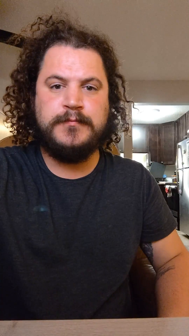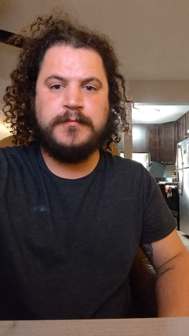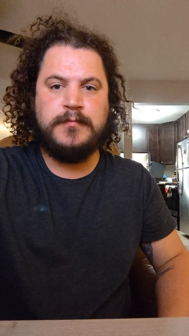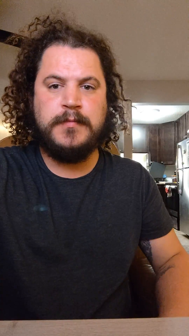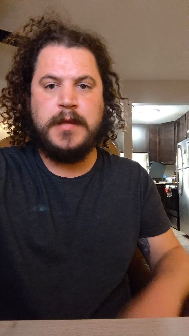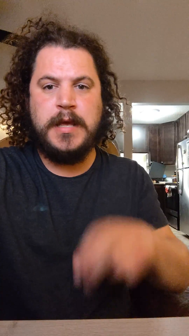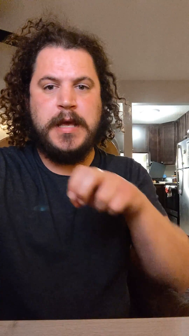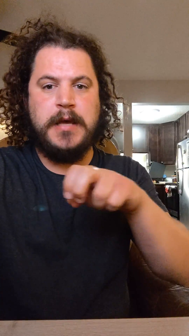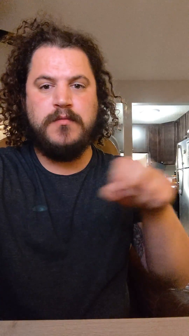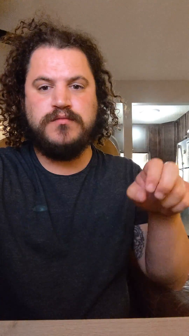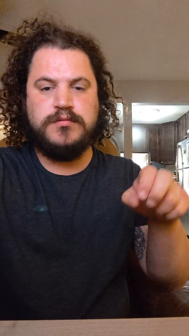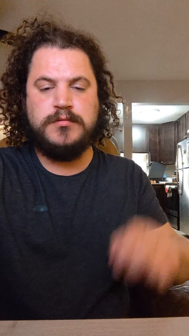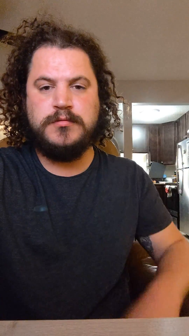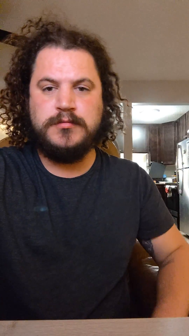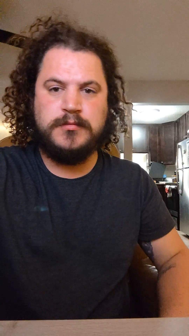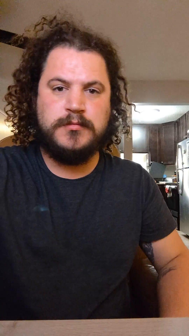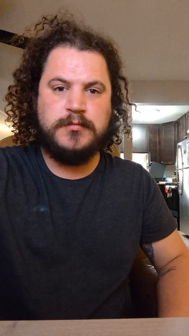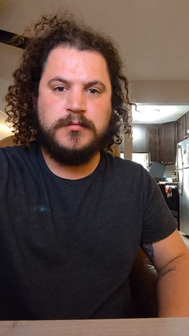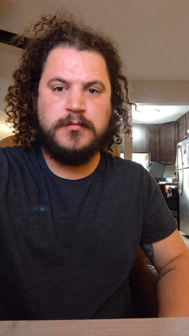couch